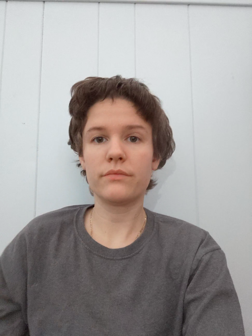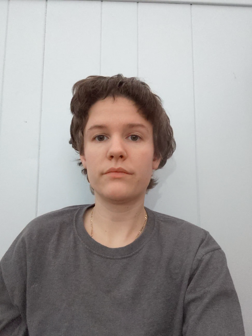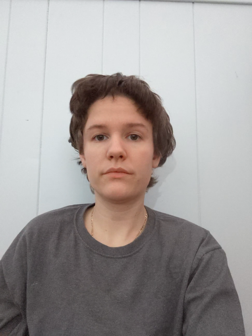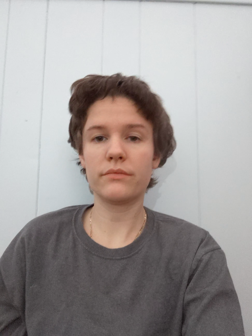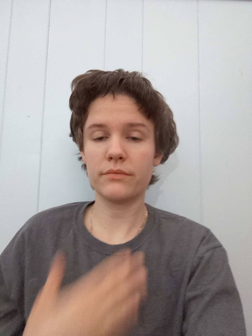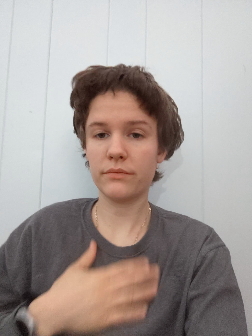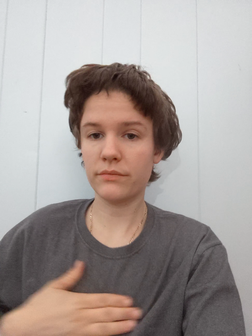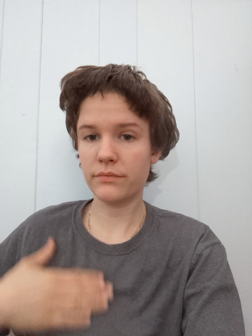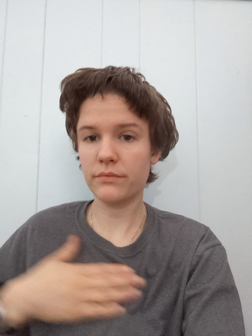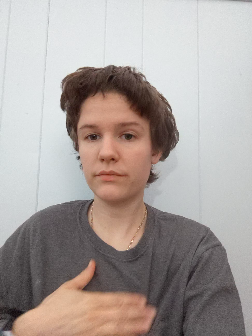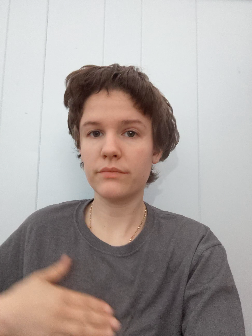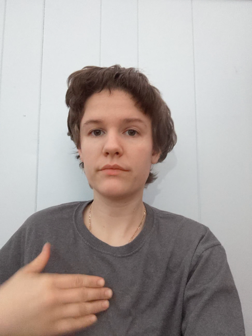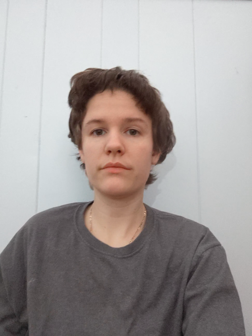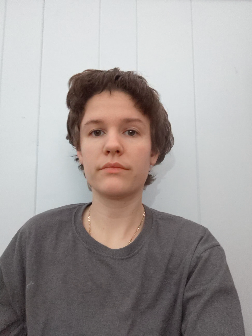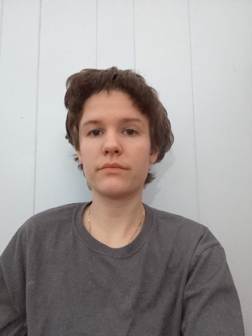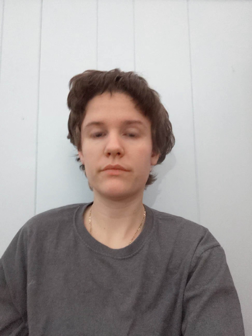please